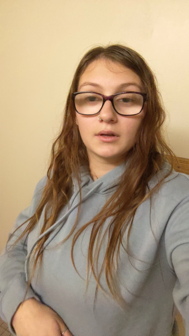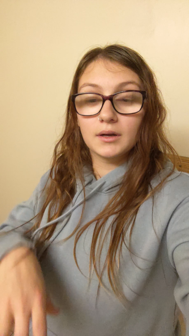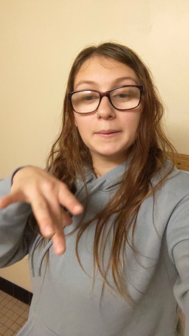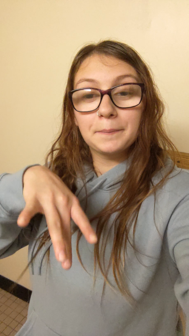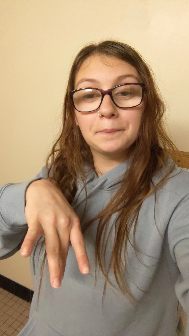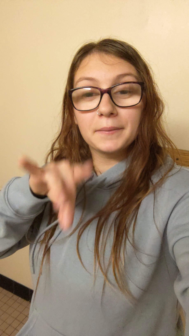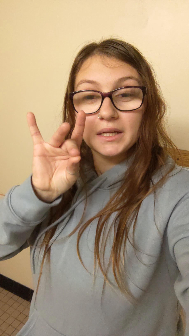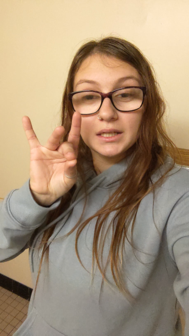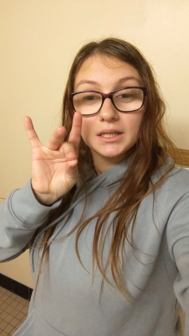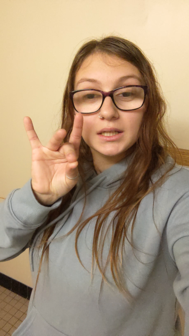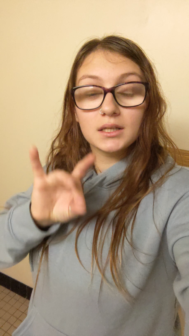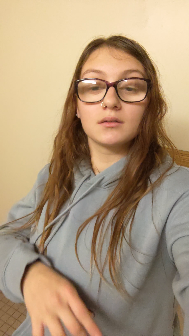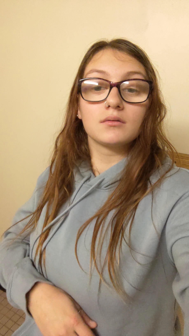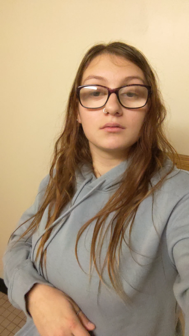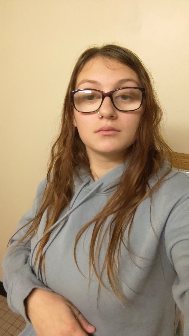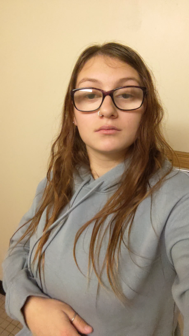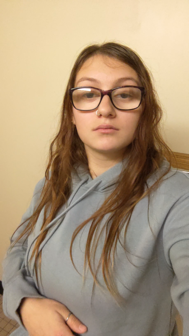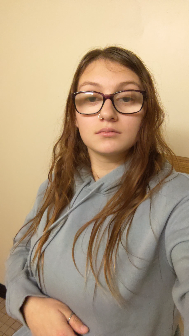pick